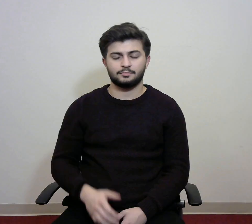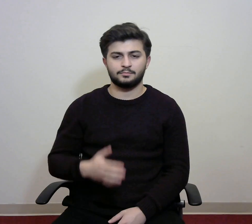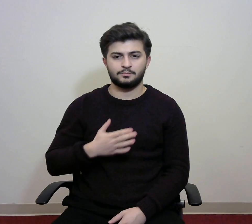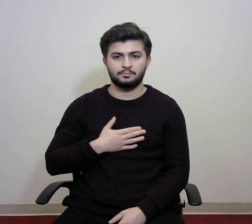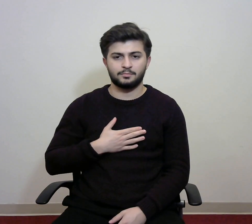mən